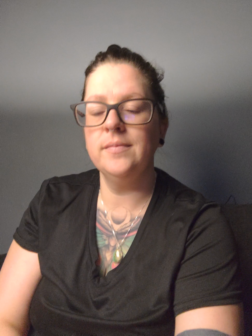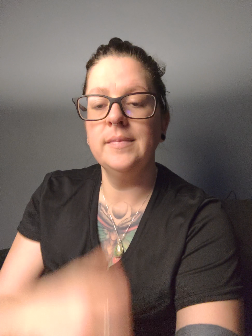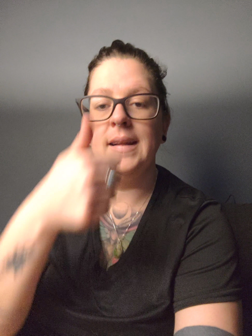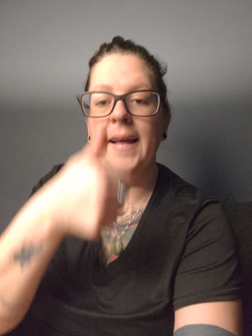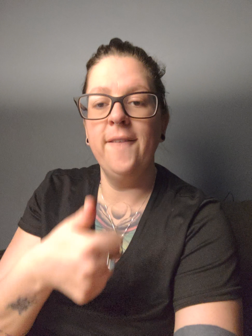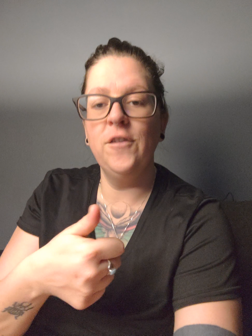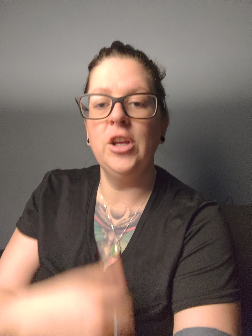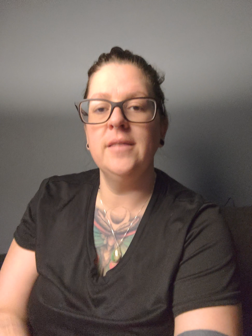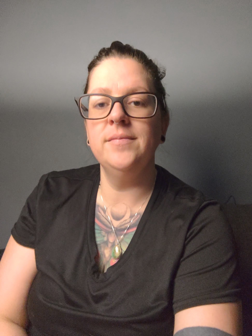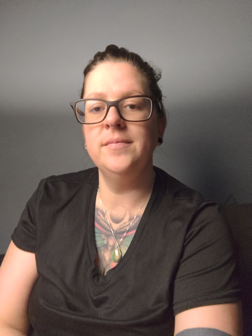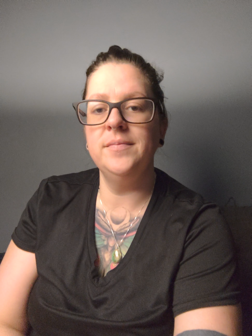every